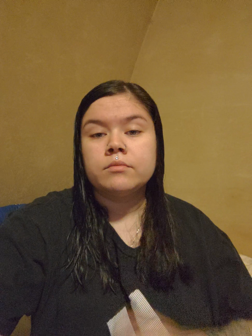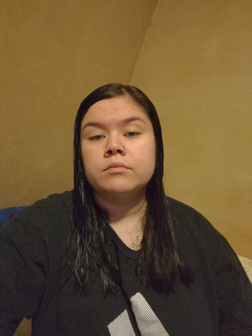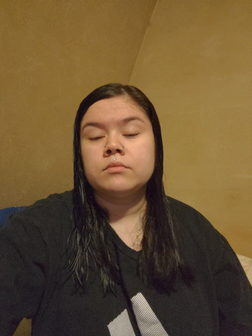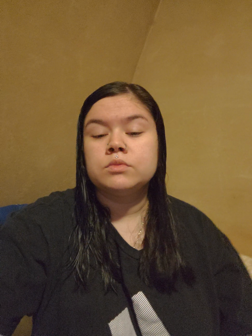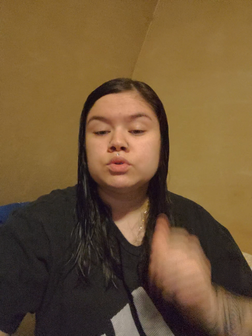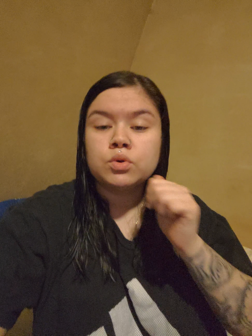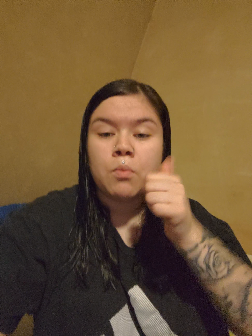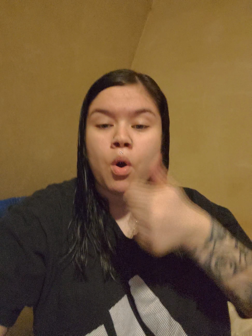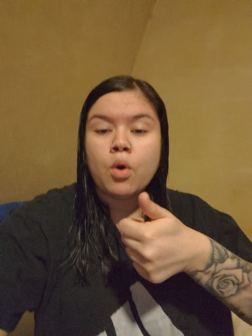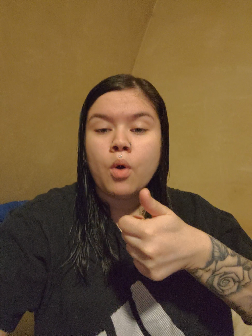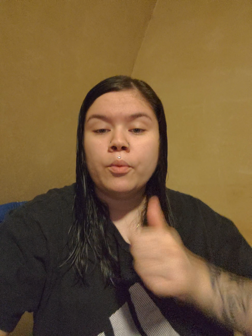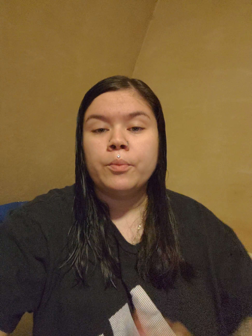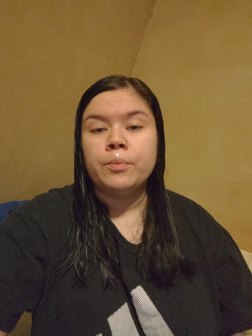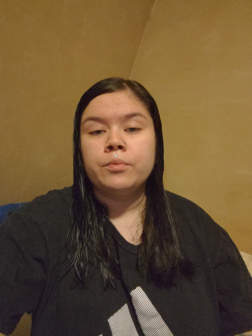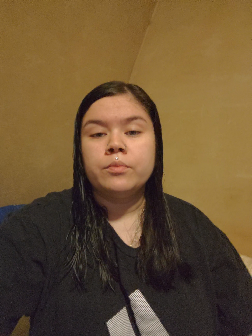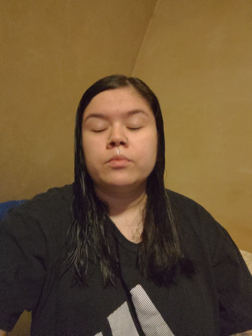tomorrow